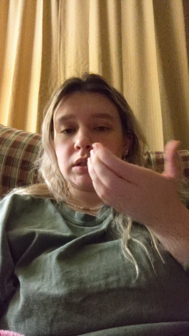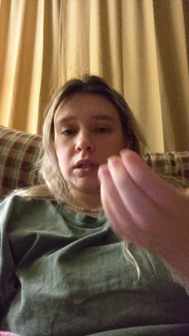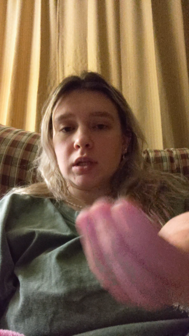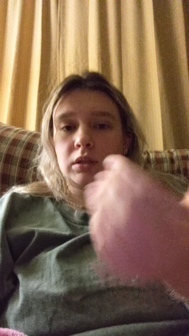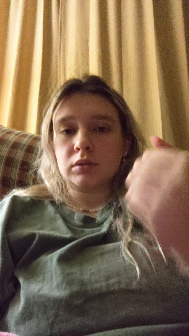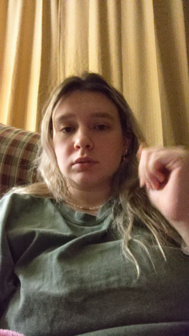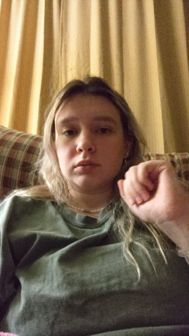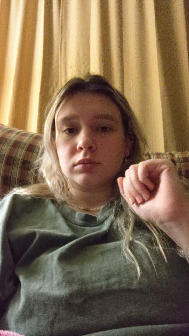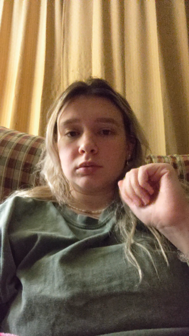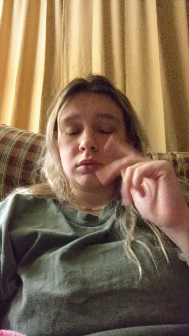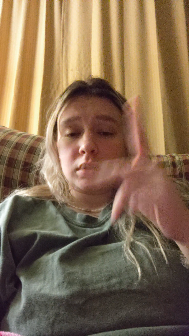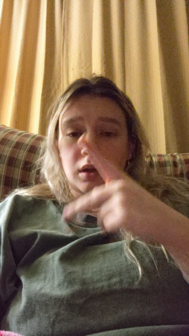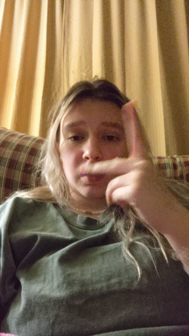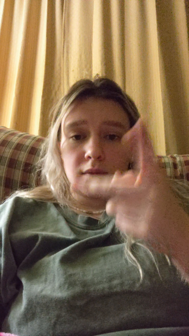careful